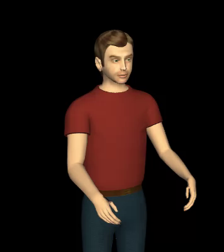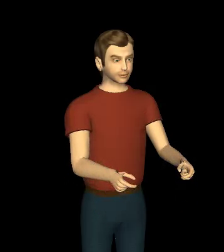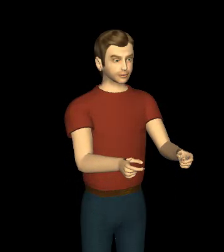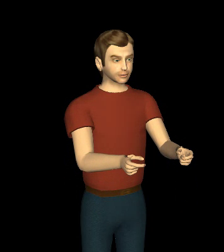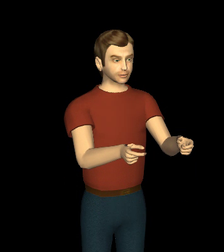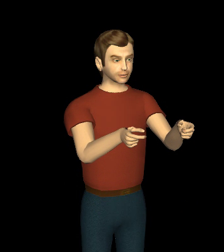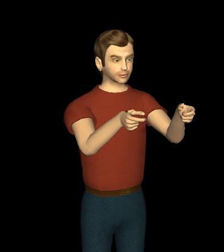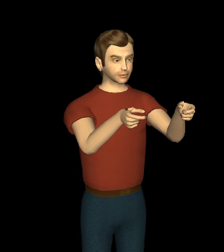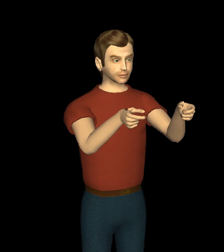مبنى